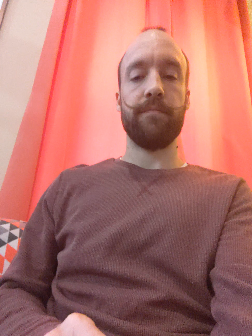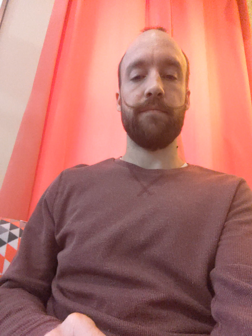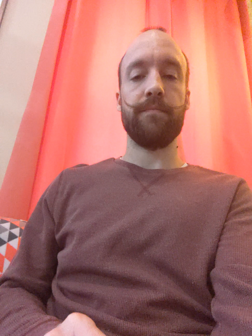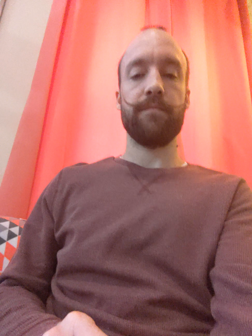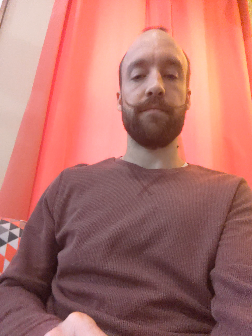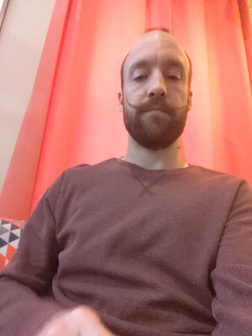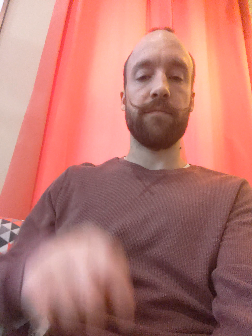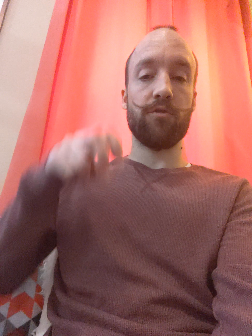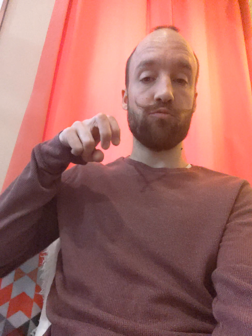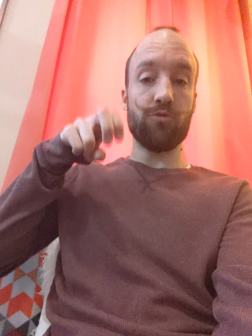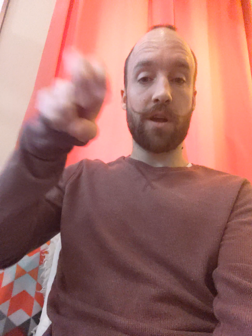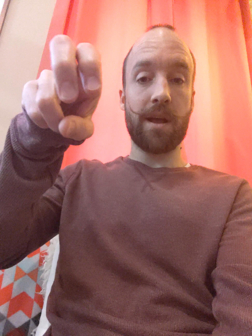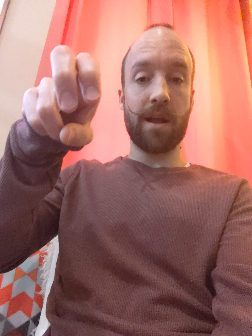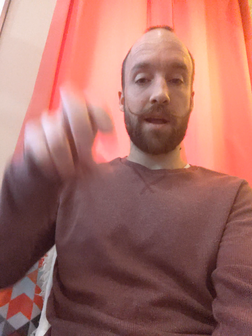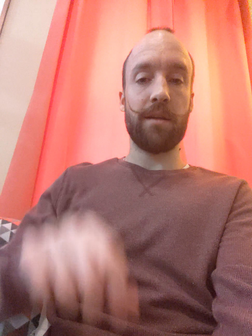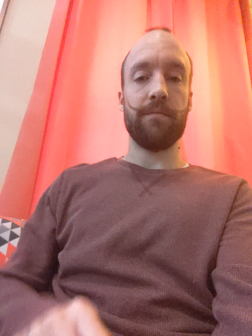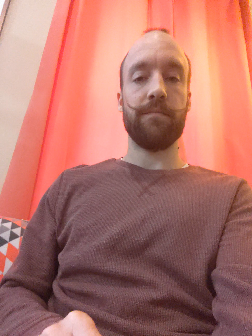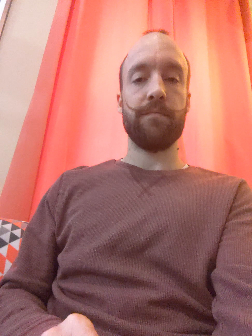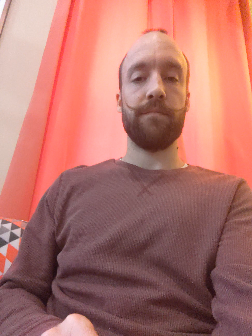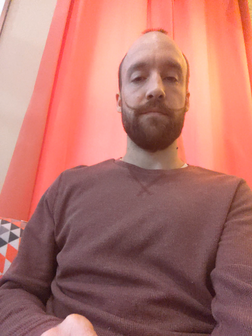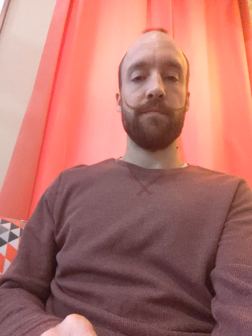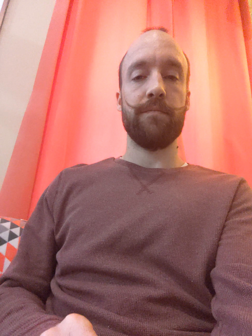ride